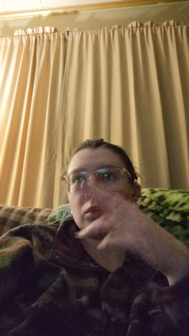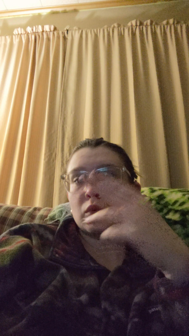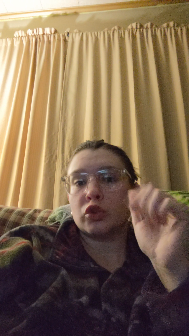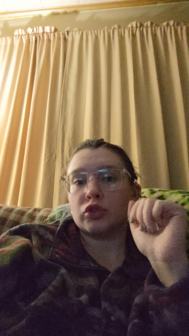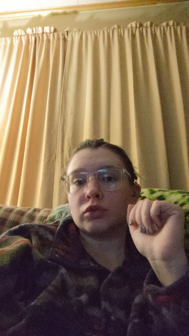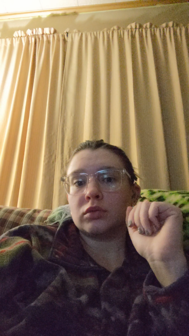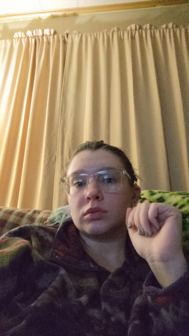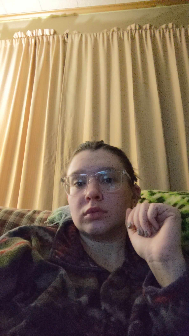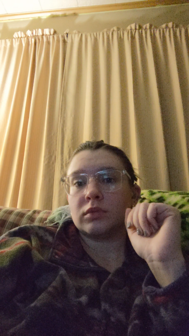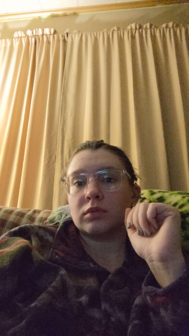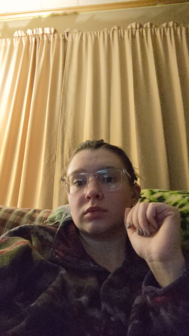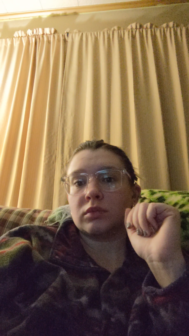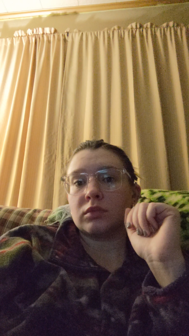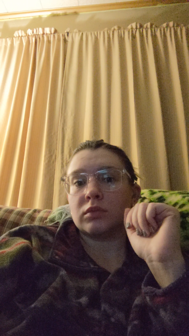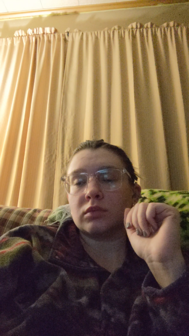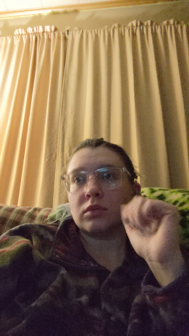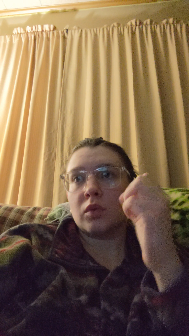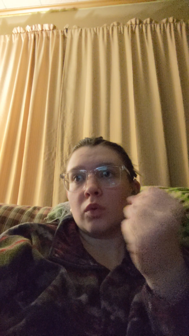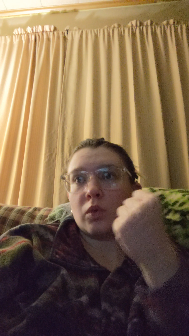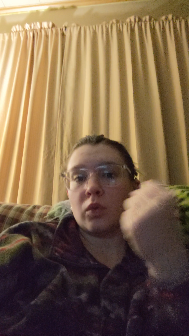hold